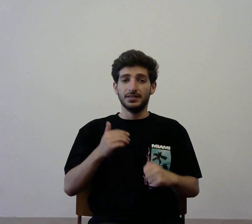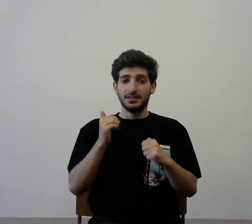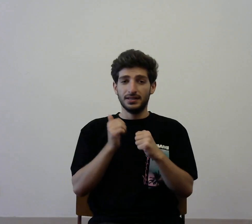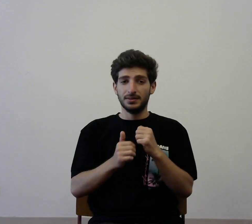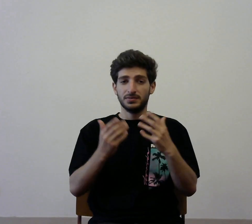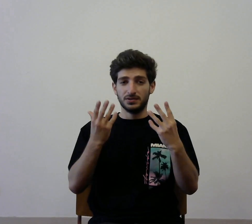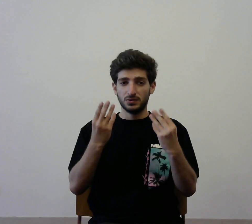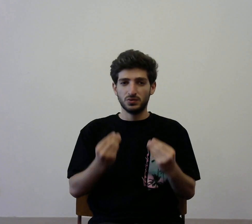hər gün